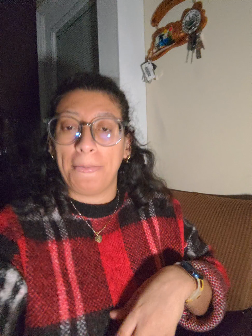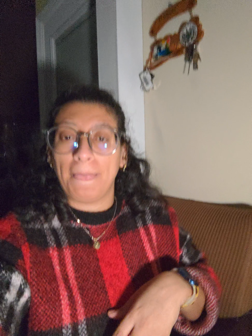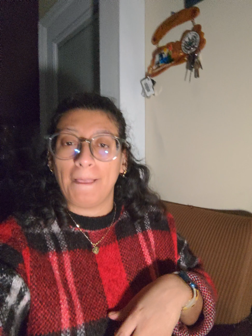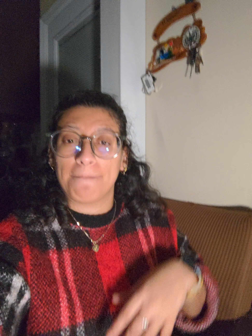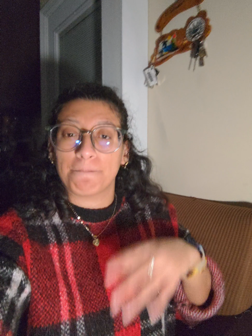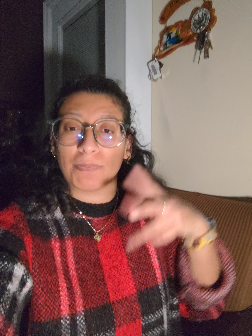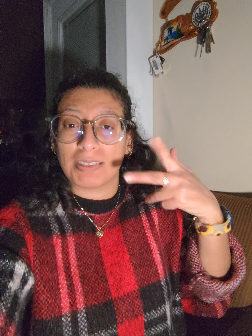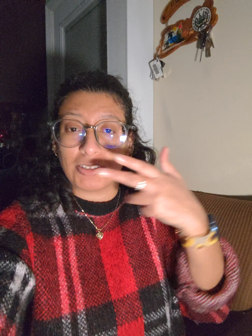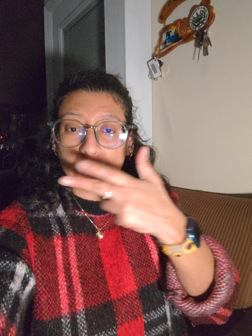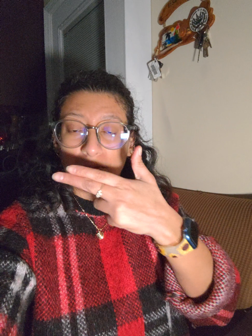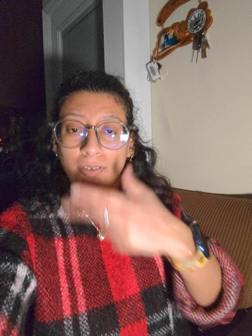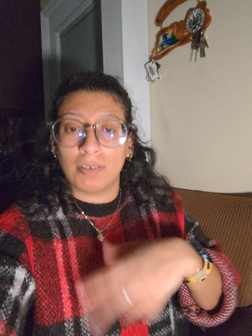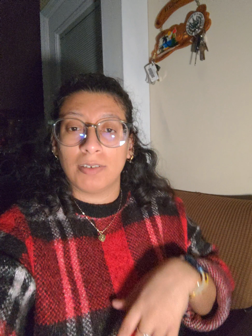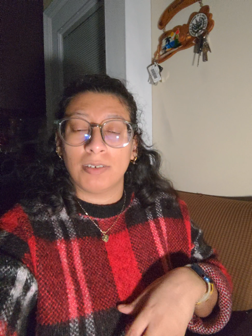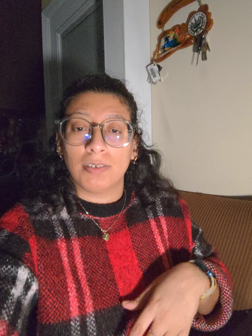scissors